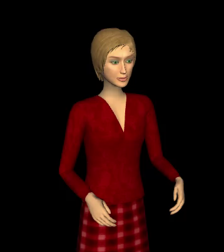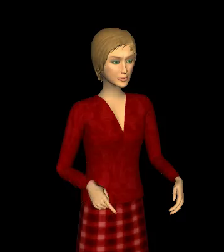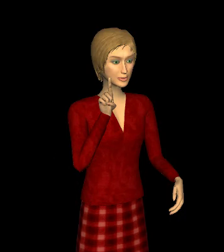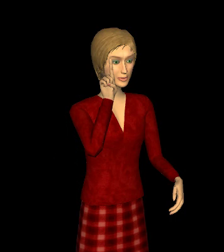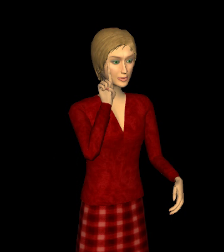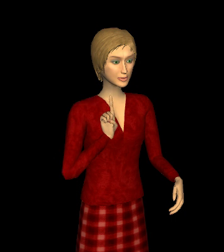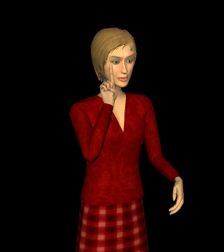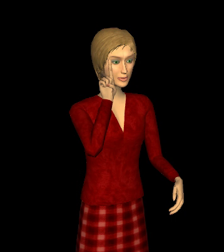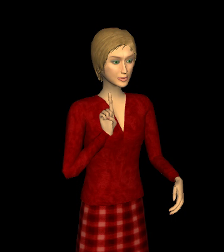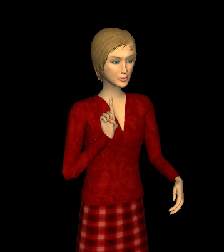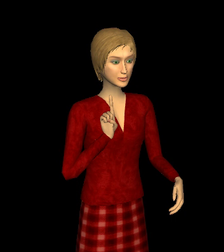بنت